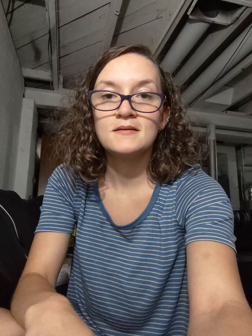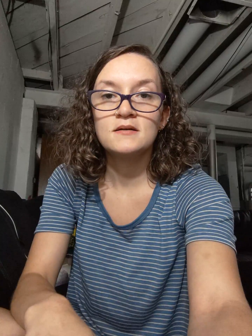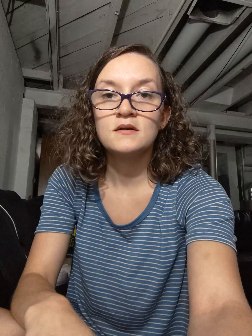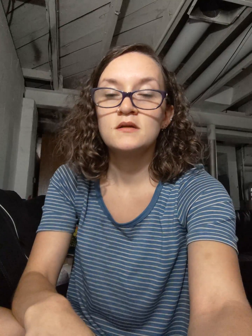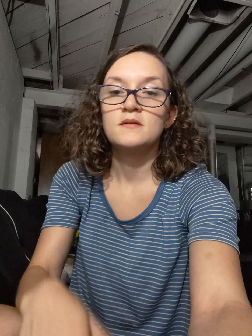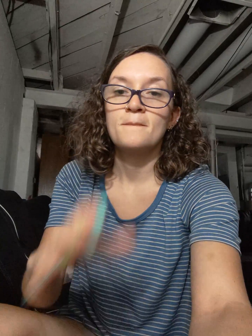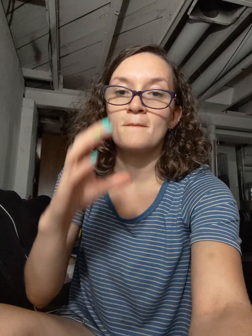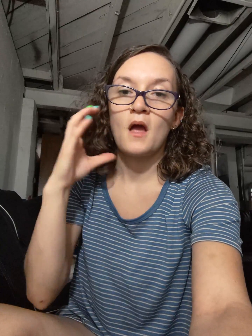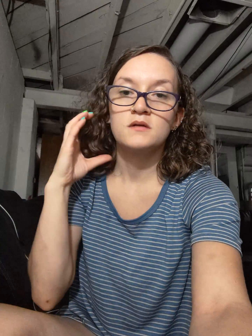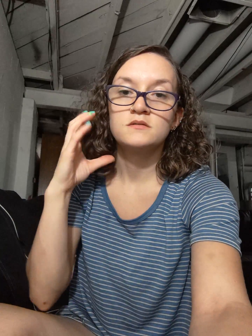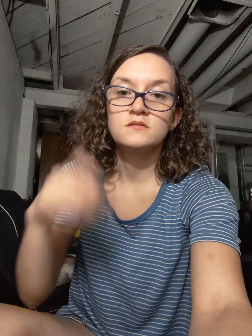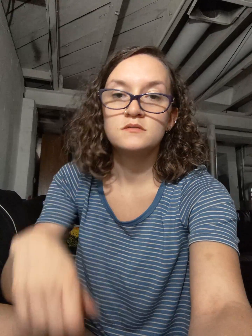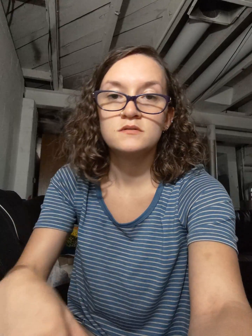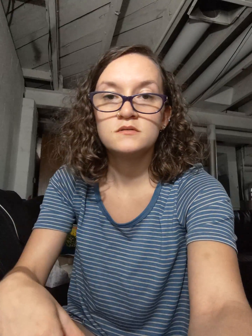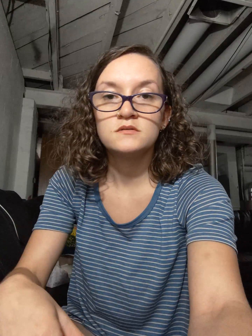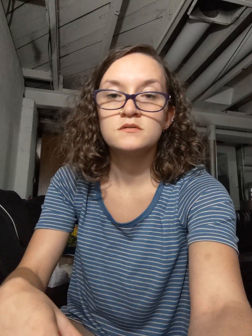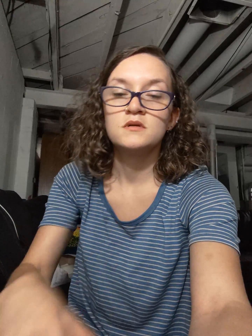bus